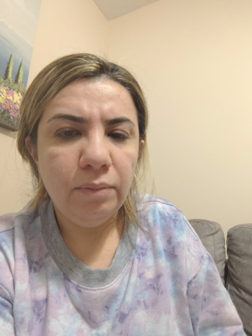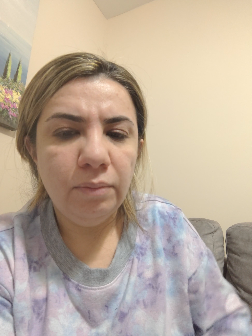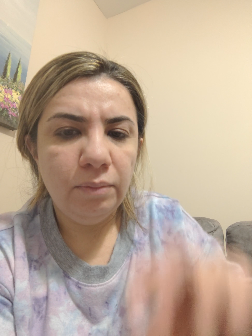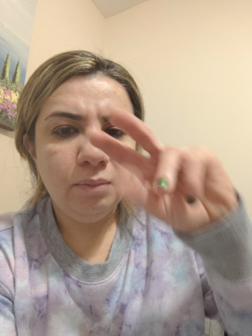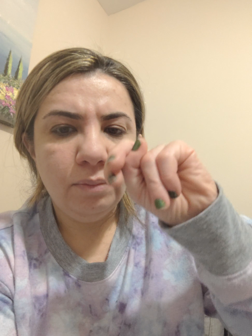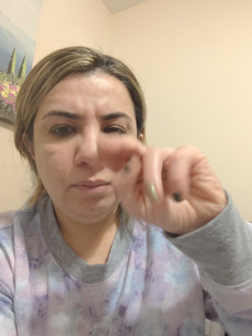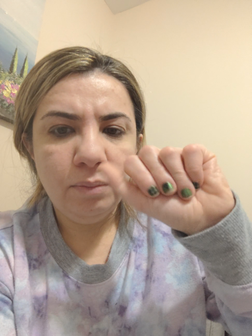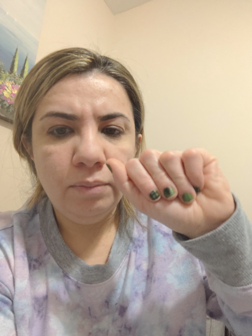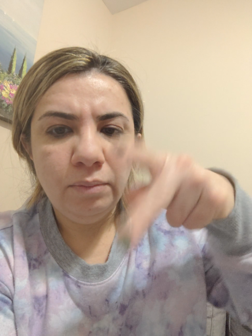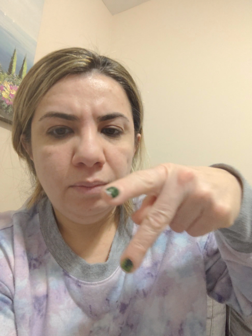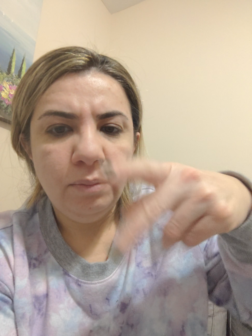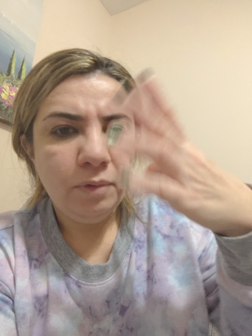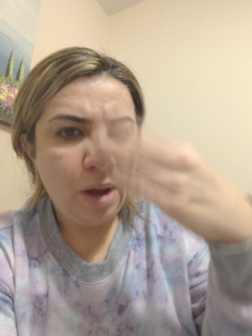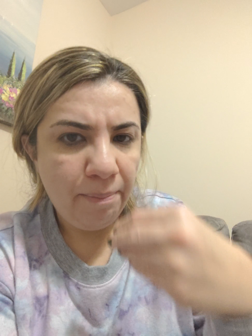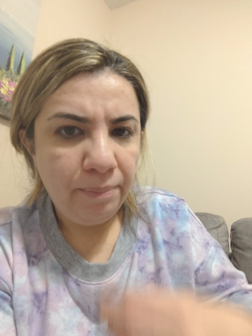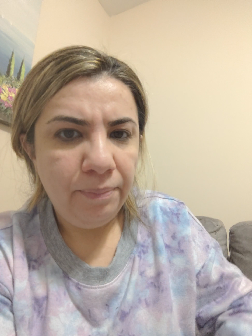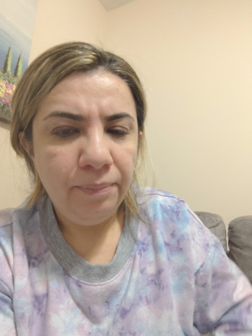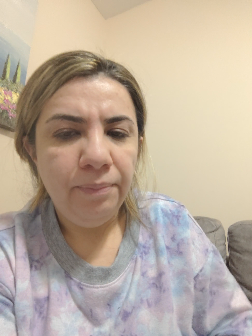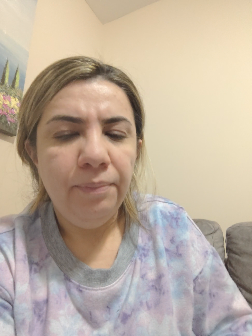nap